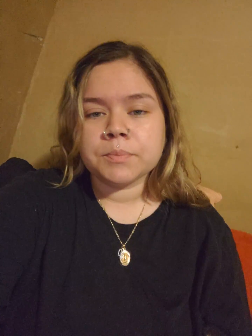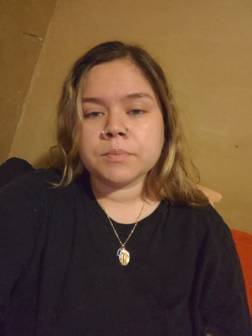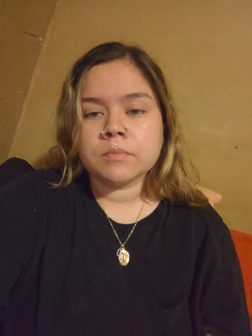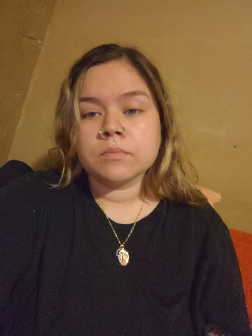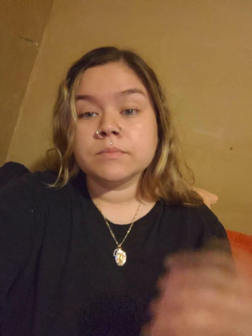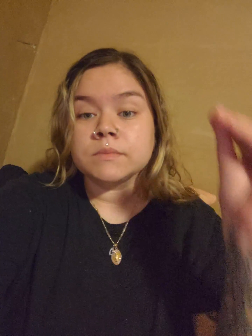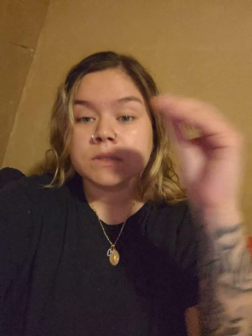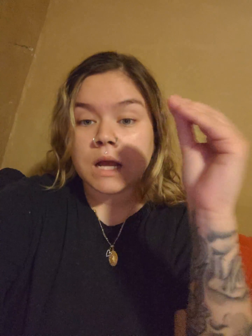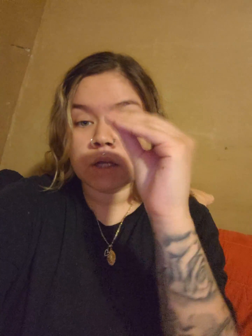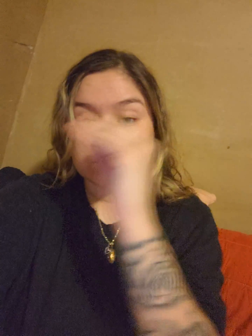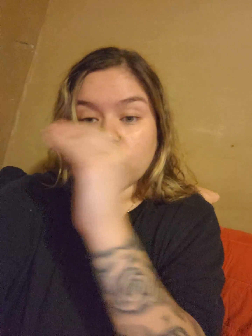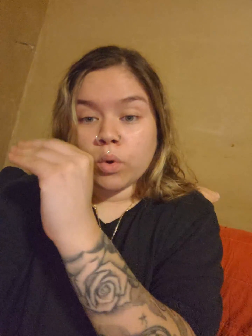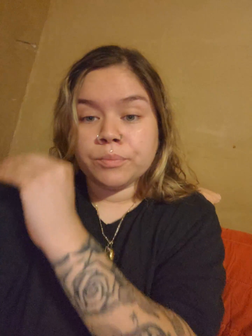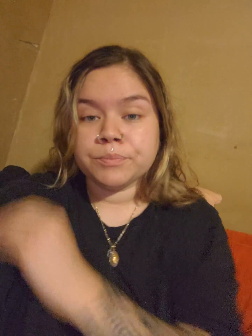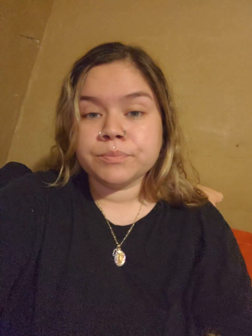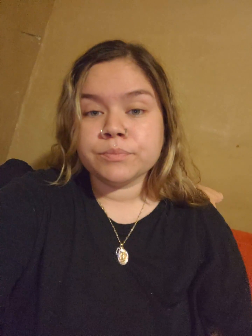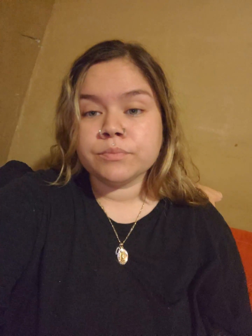dinosaur